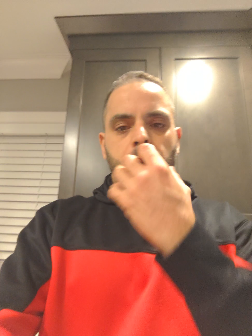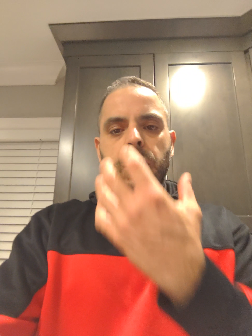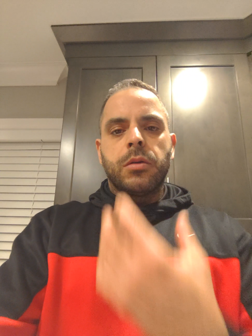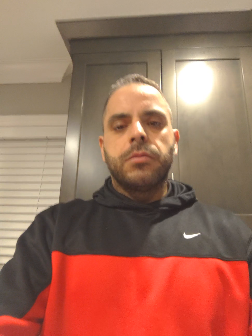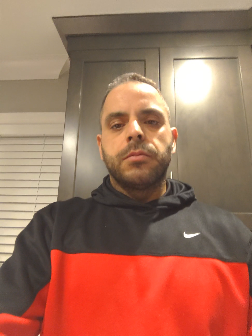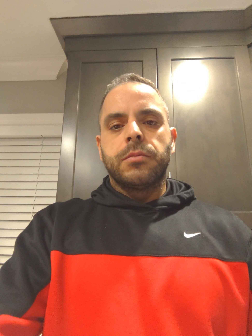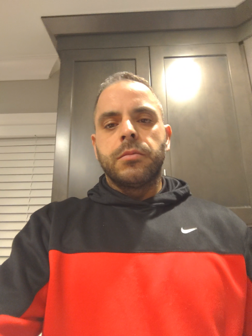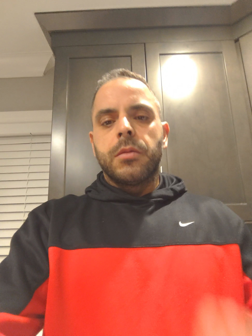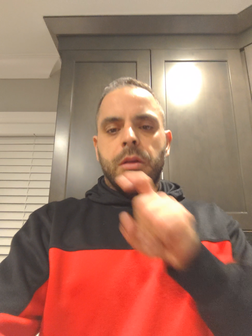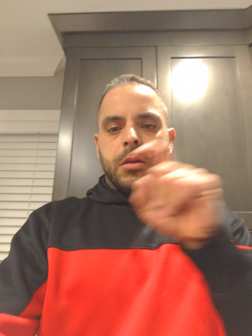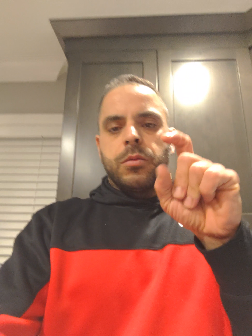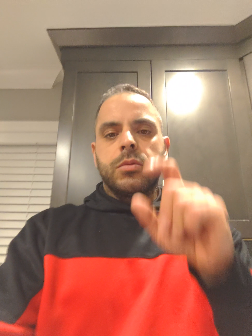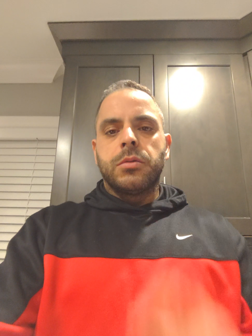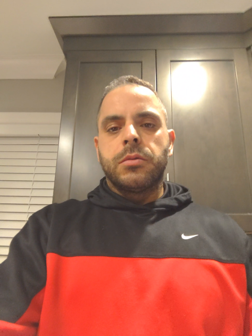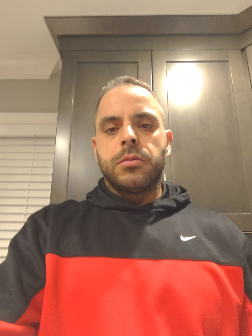closet